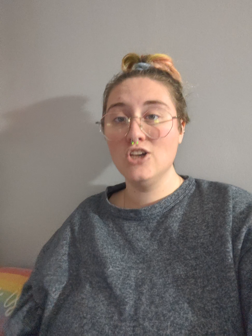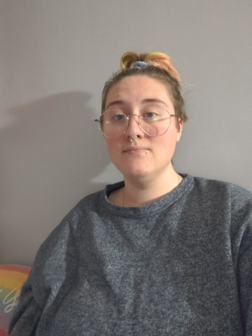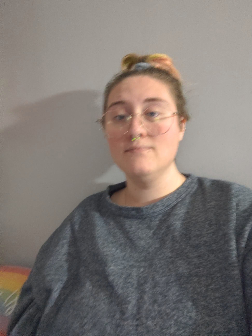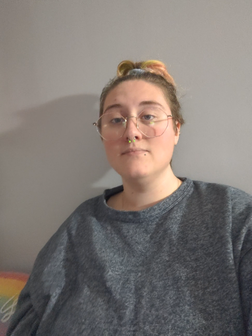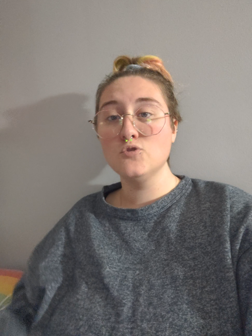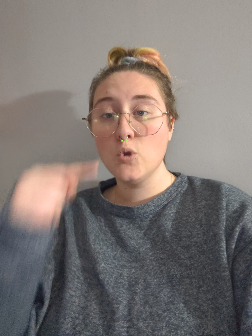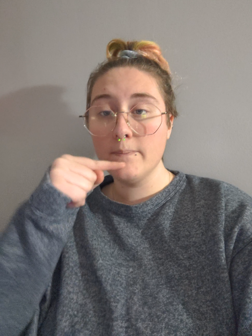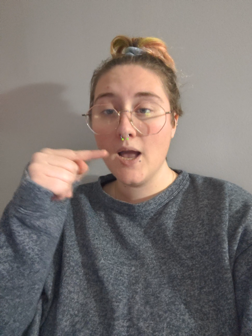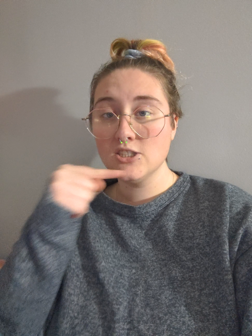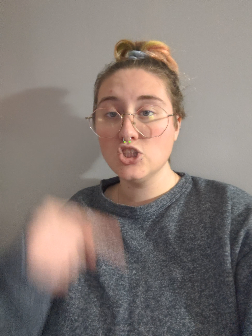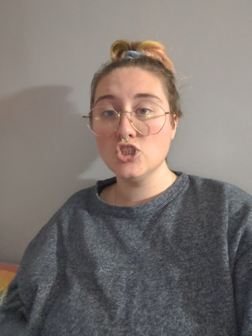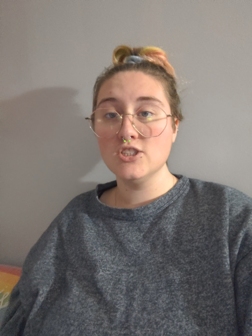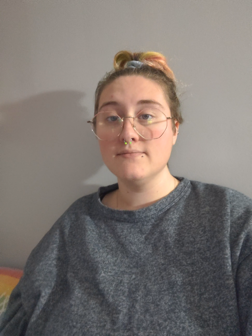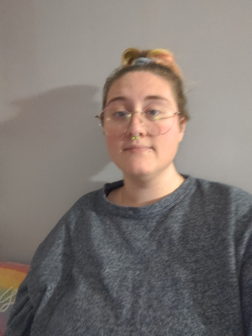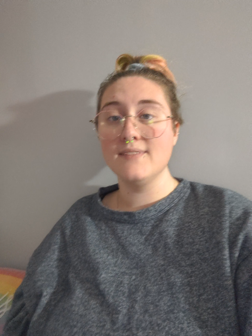toothbrush